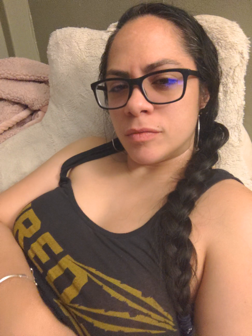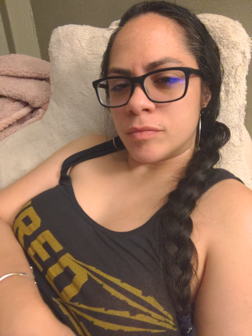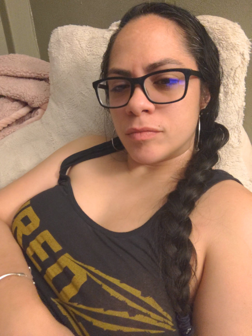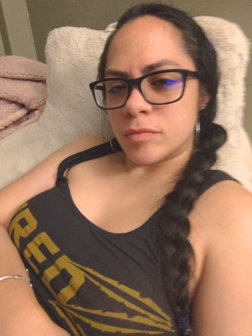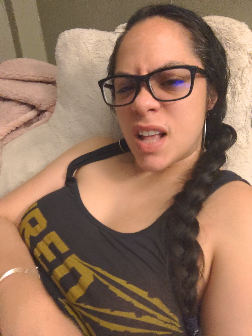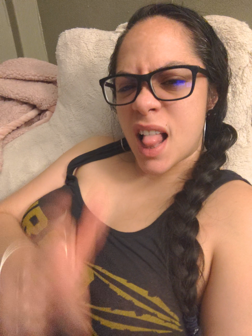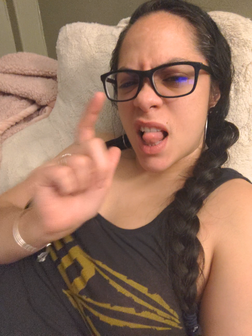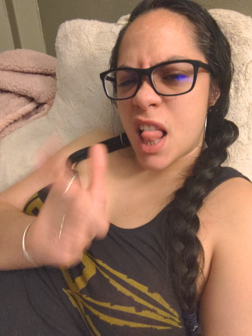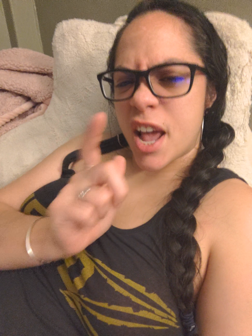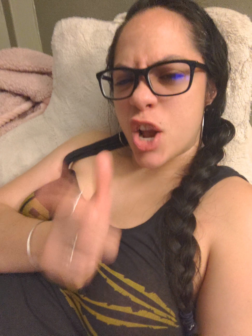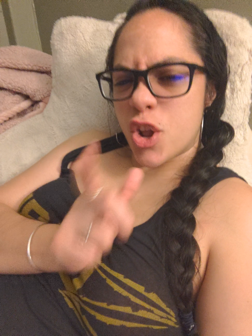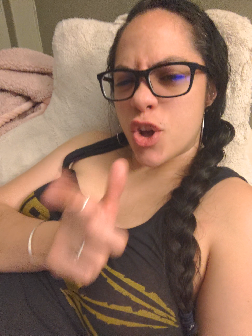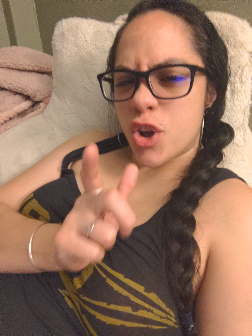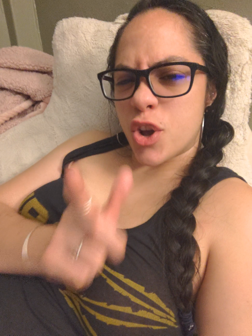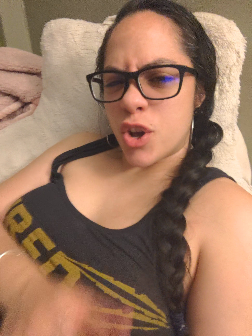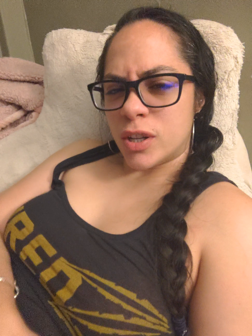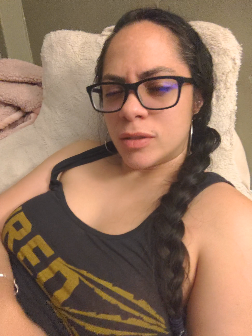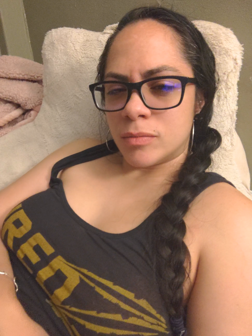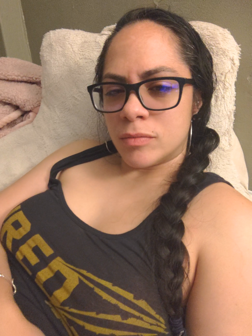later